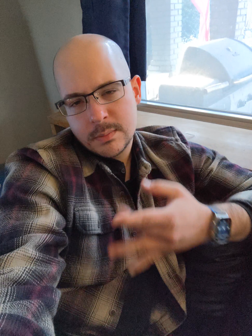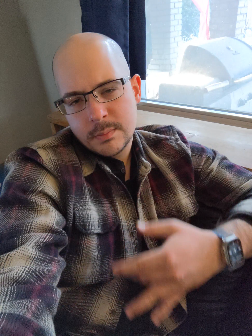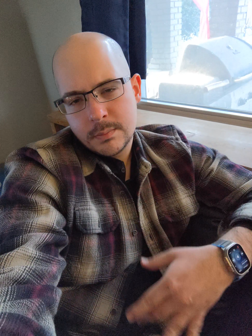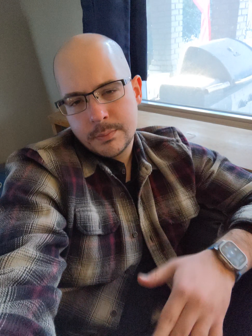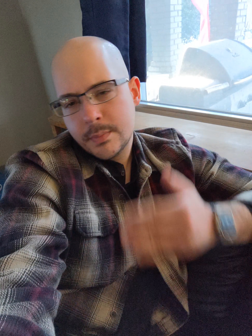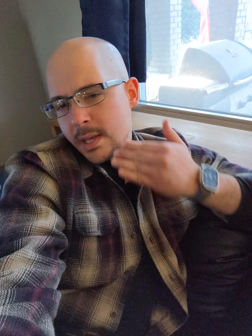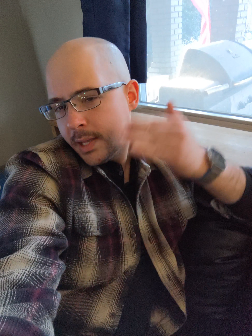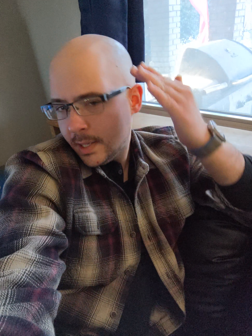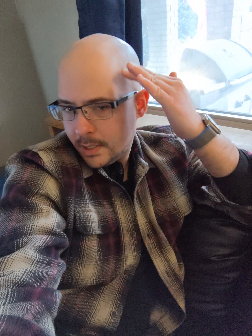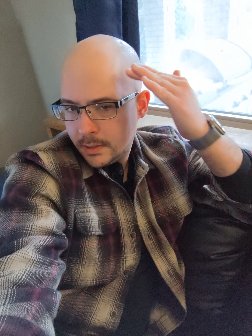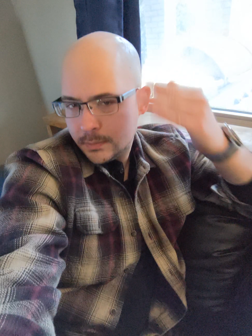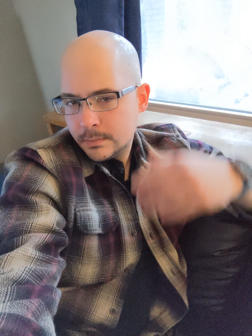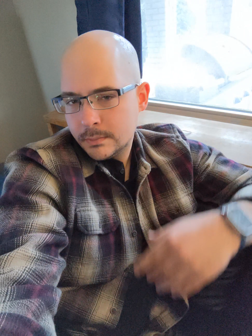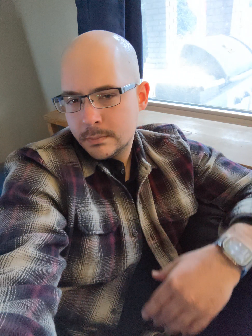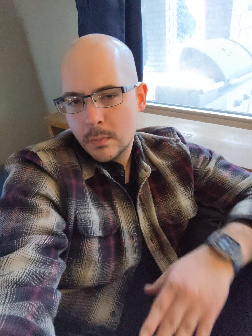head